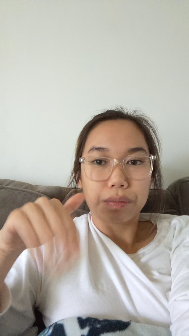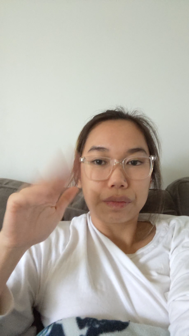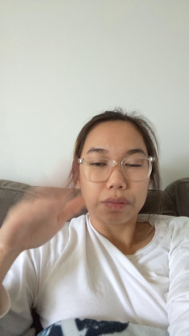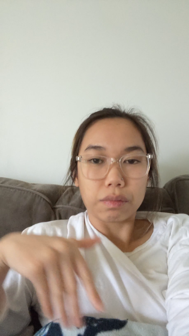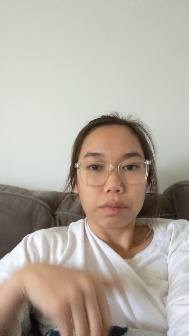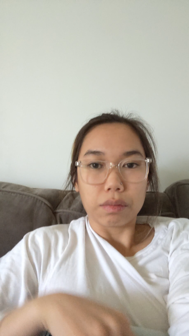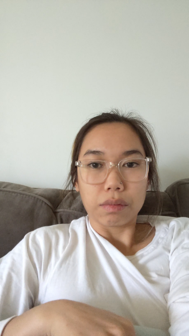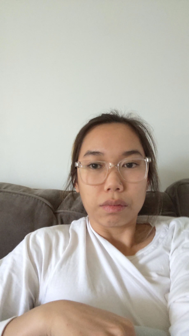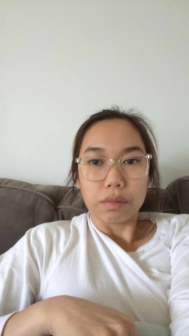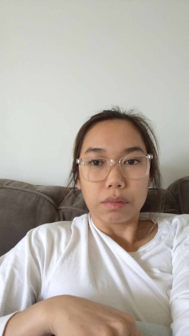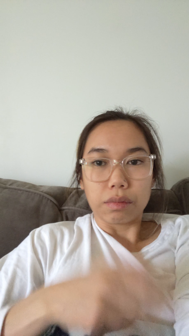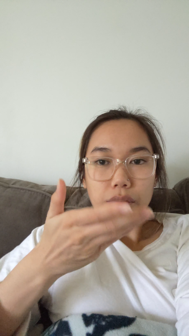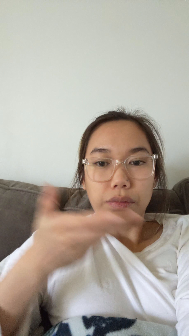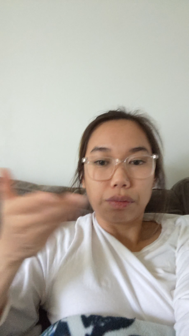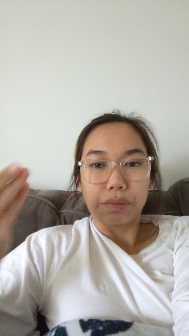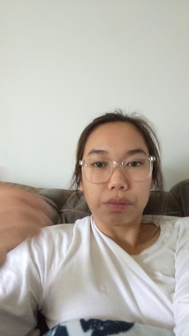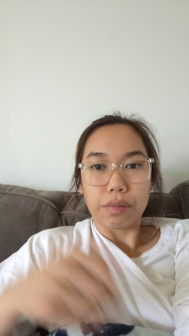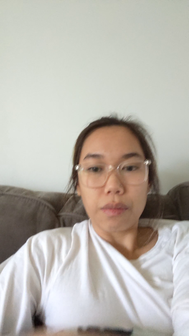carry